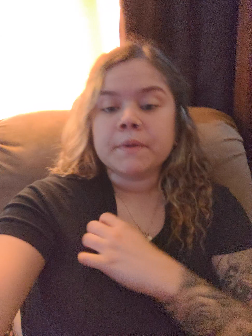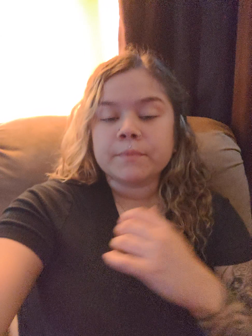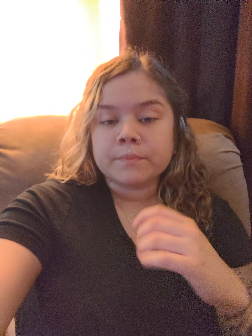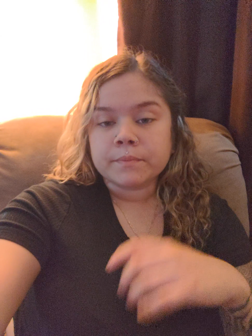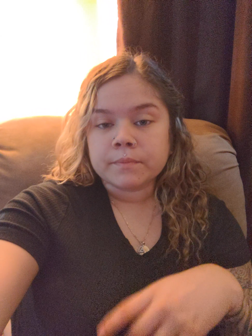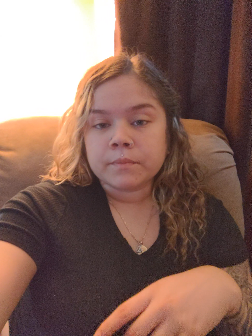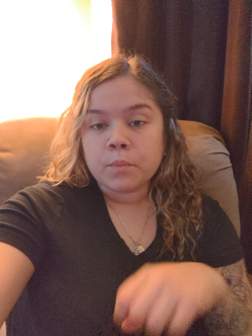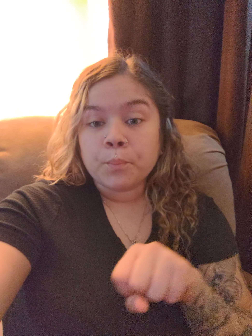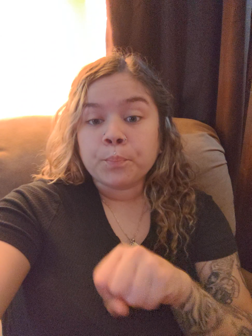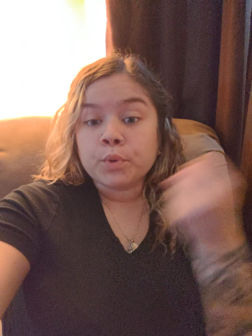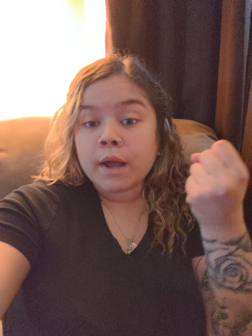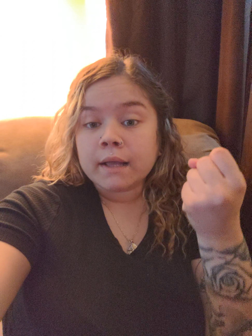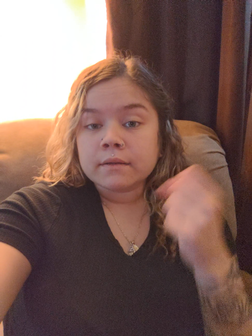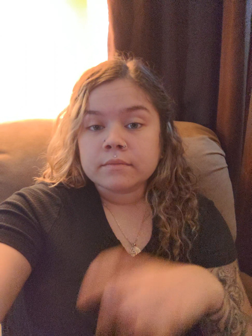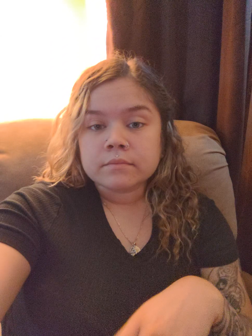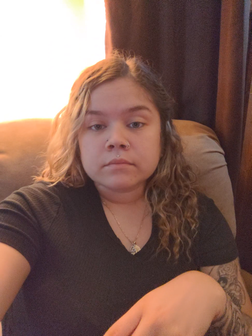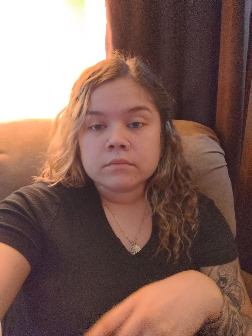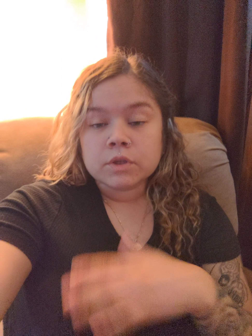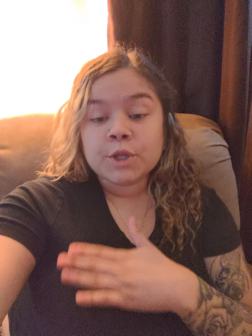break